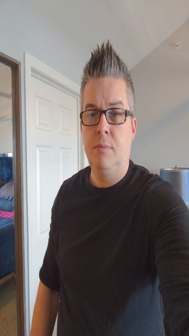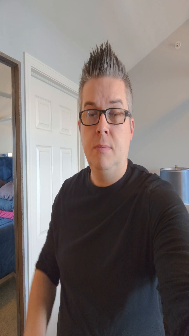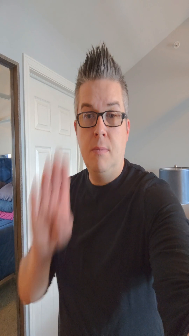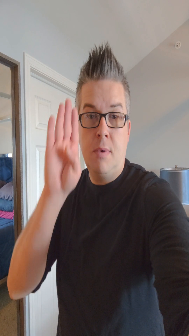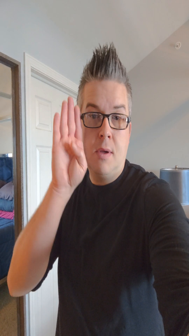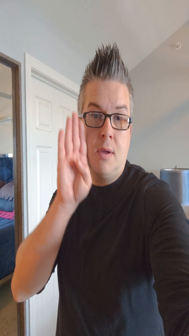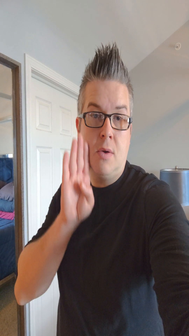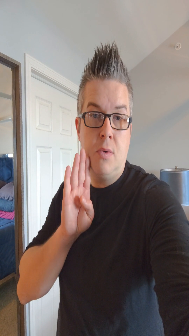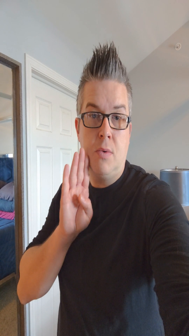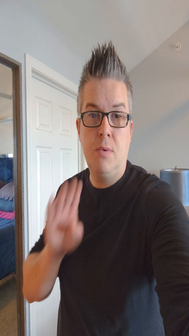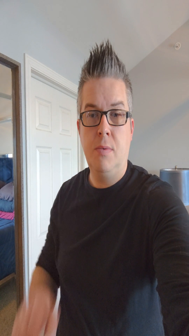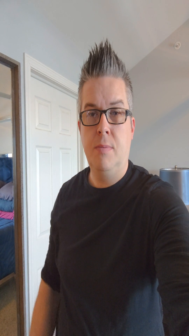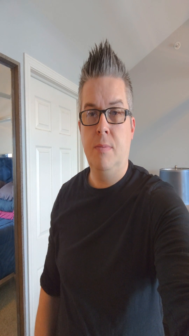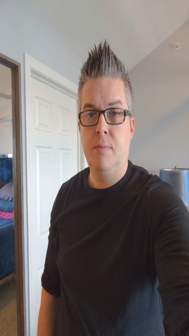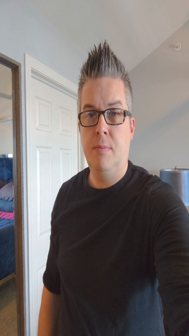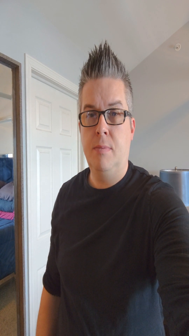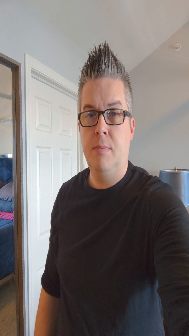brown